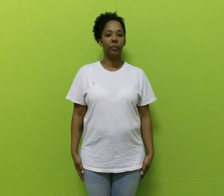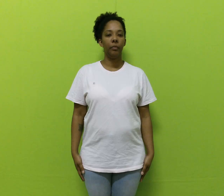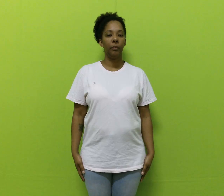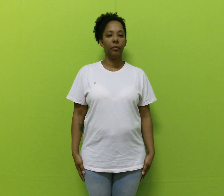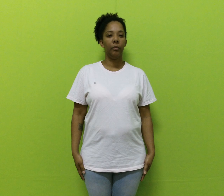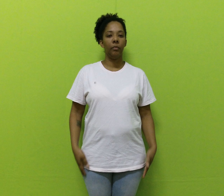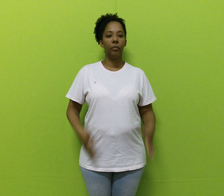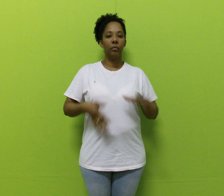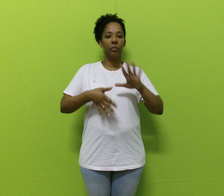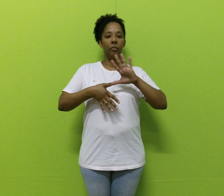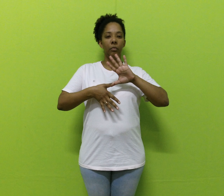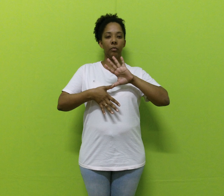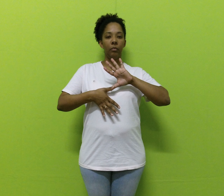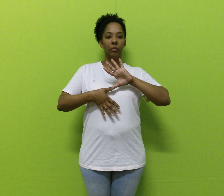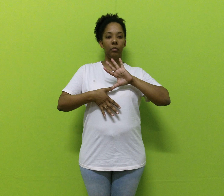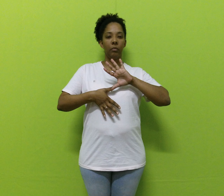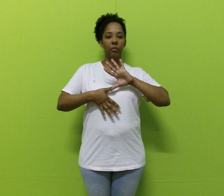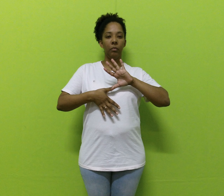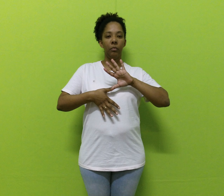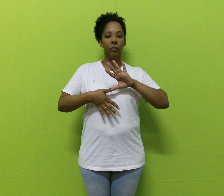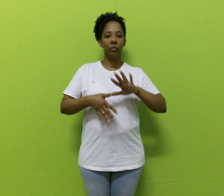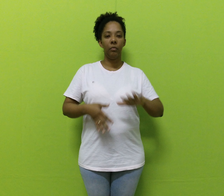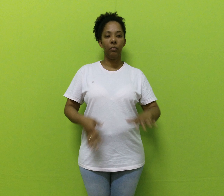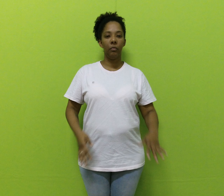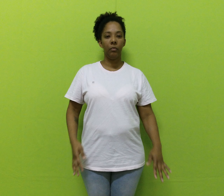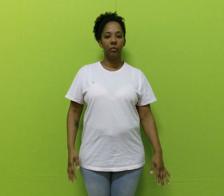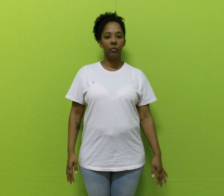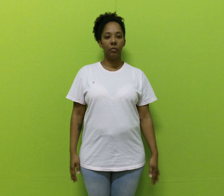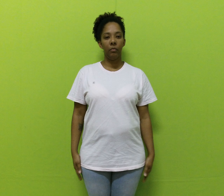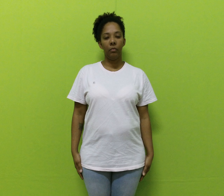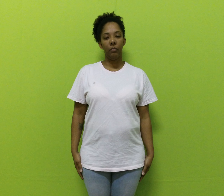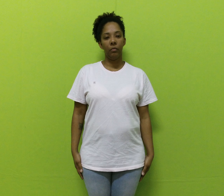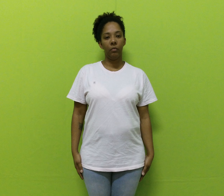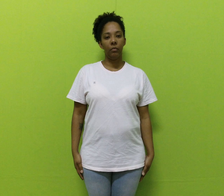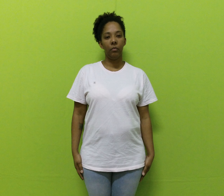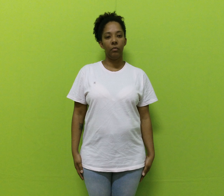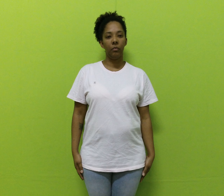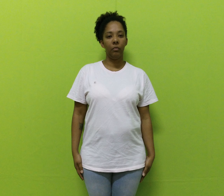América